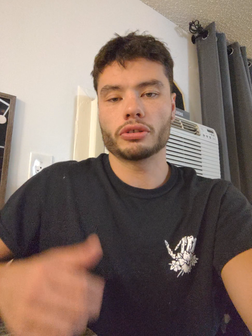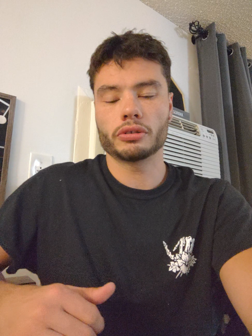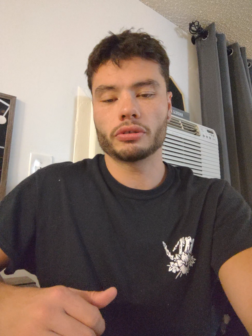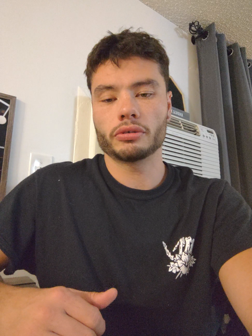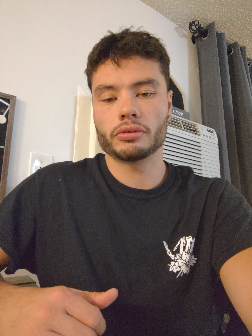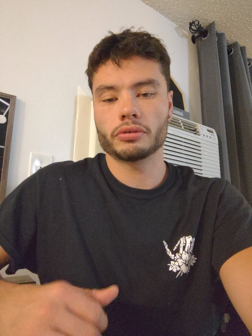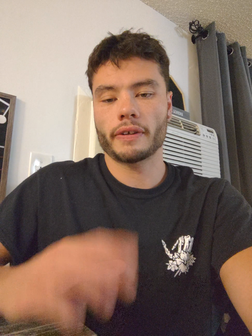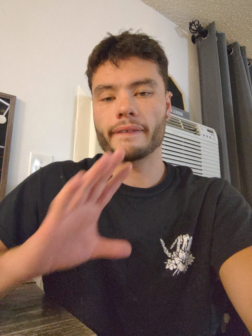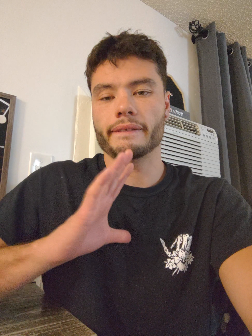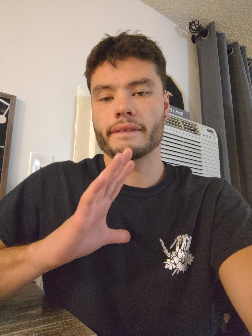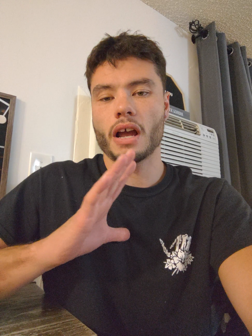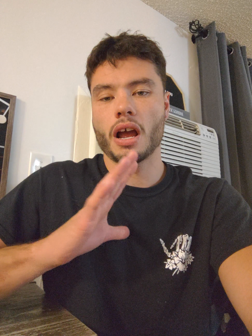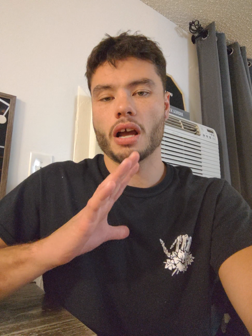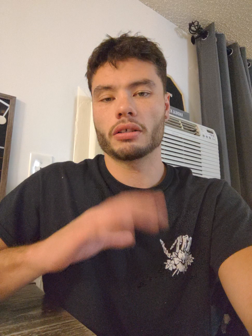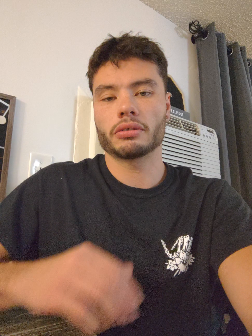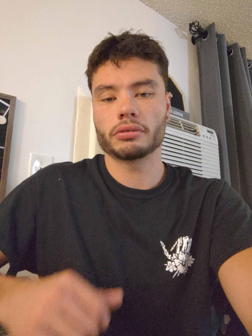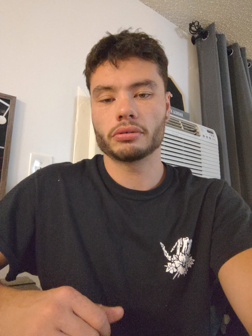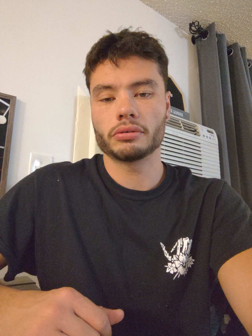fine